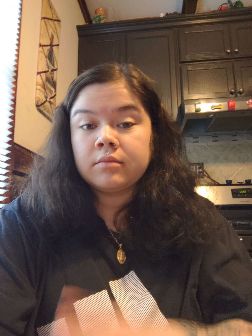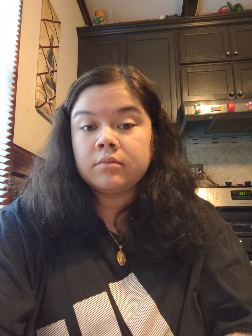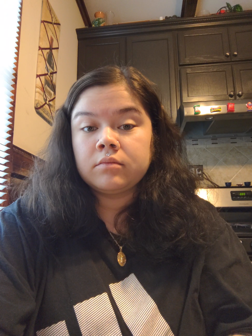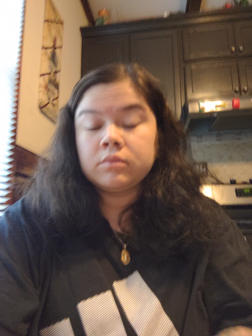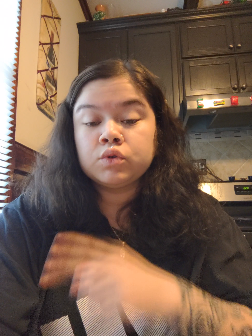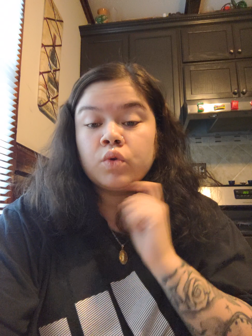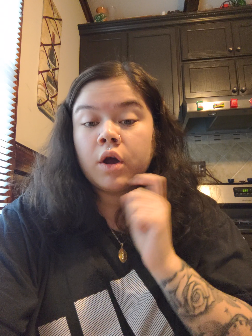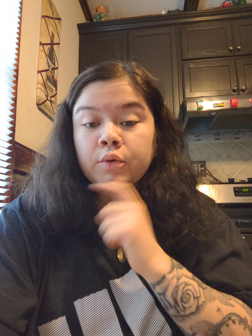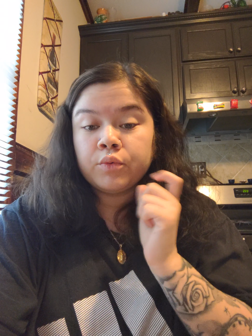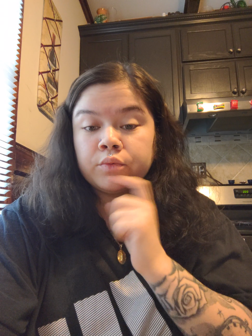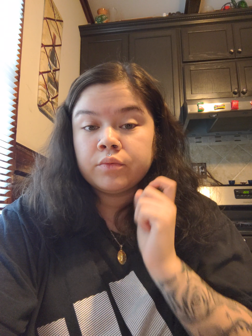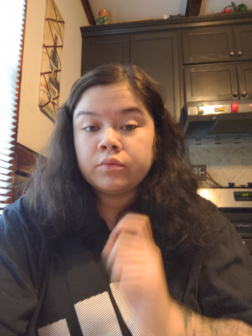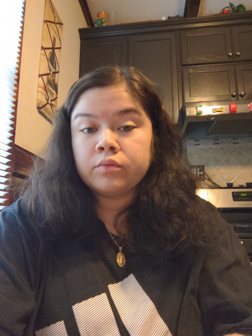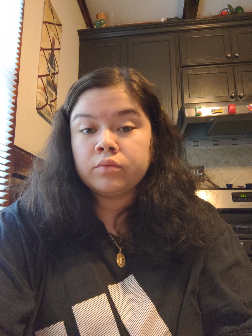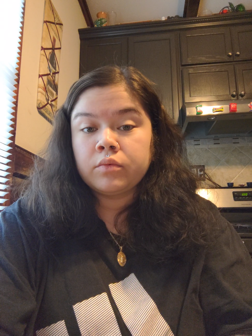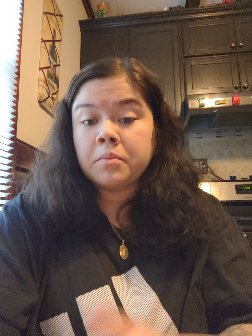dryer